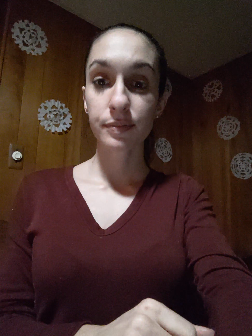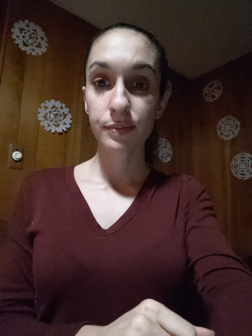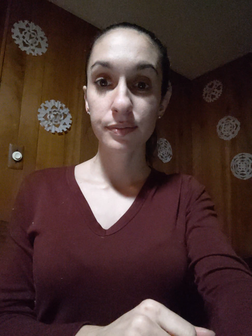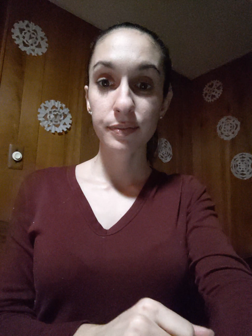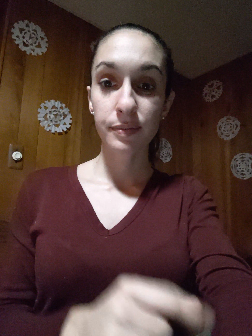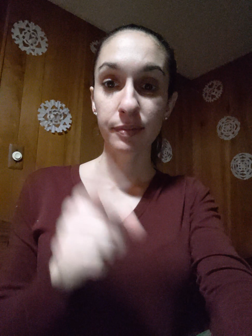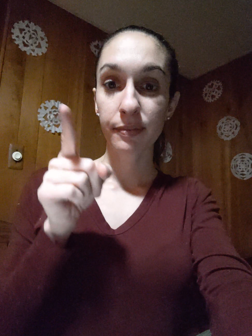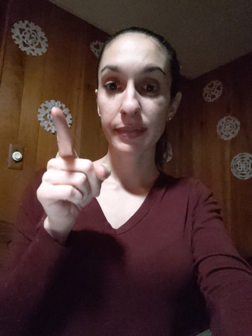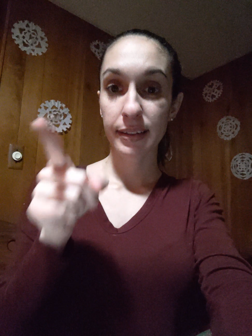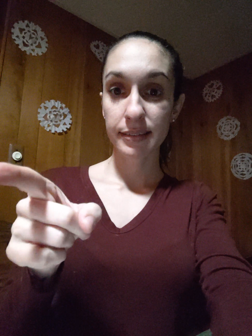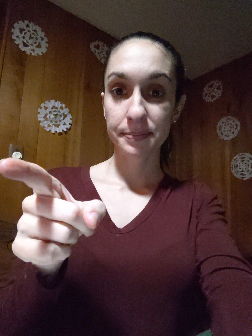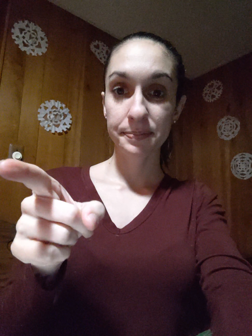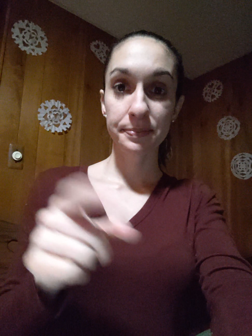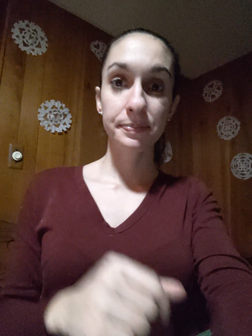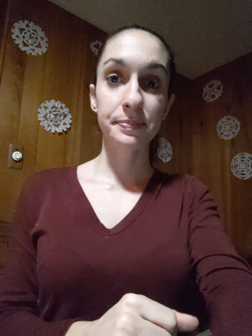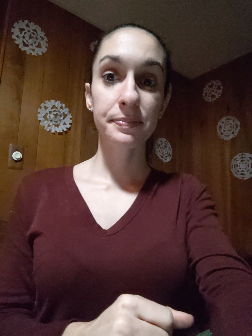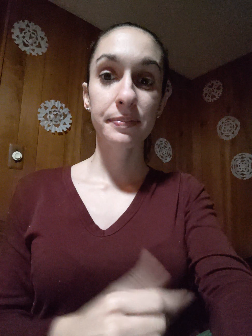he/she/it